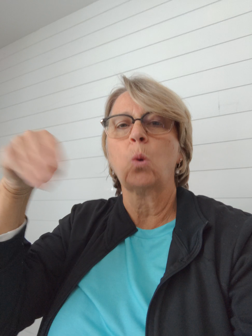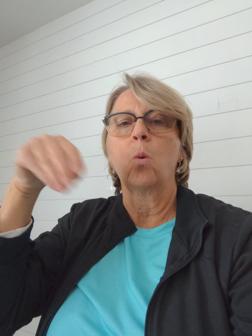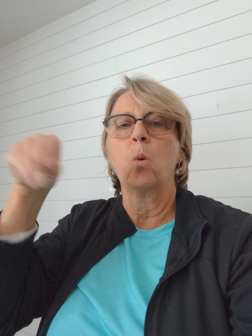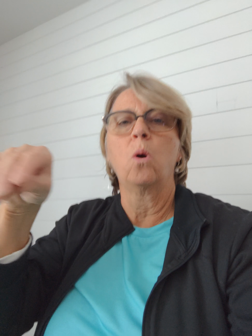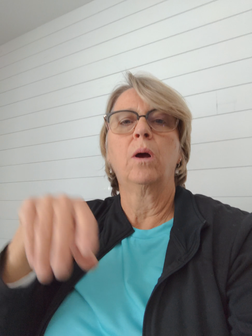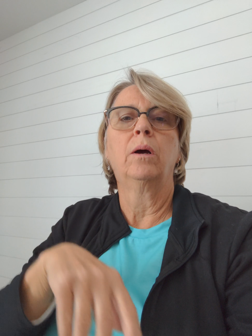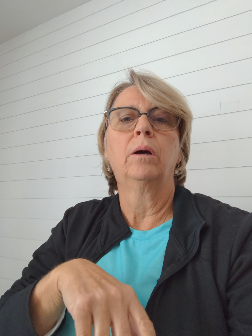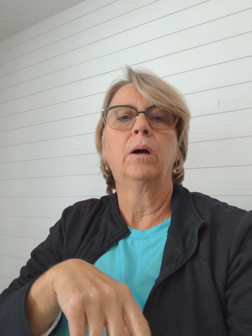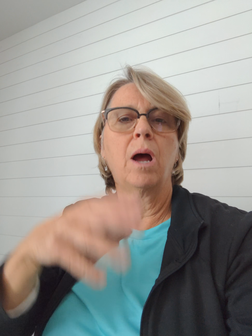store